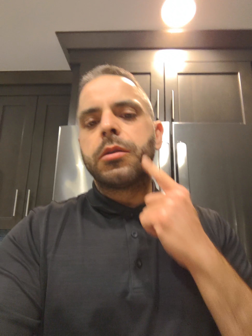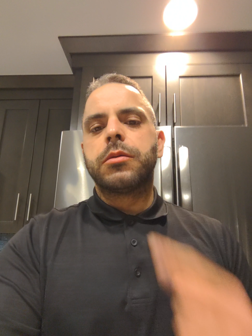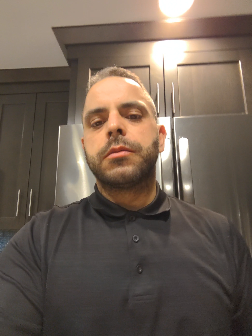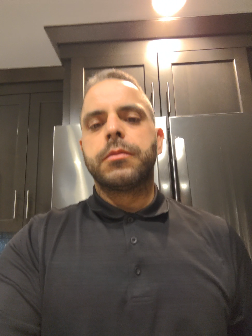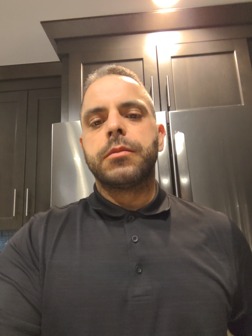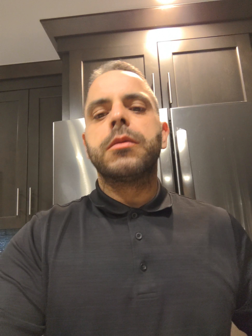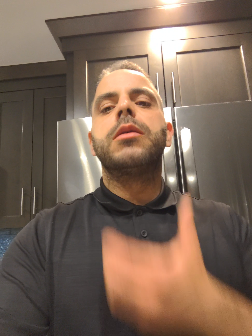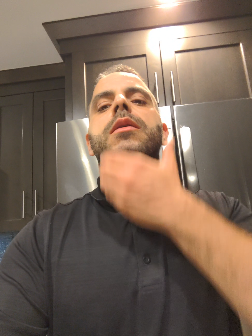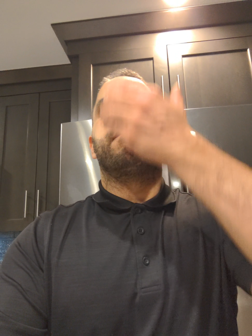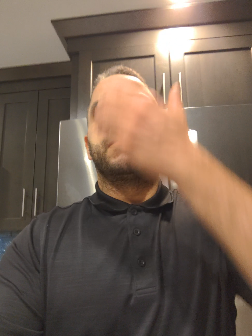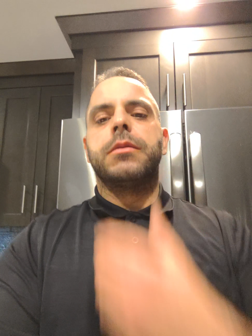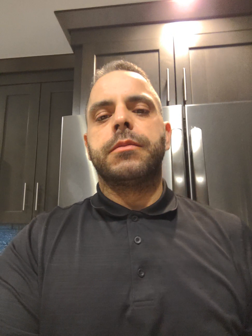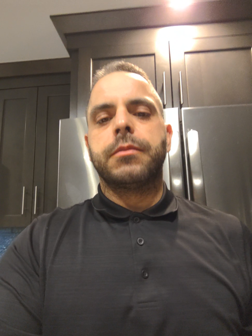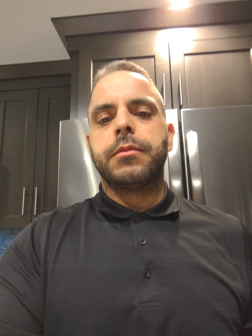giraffe